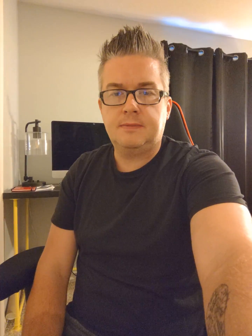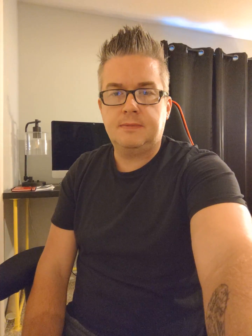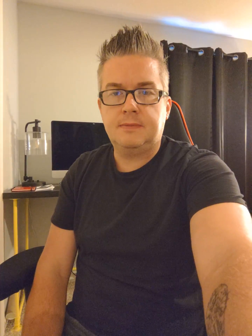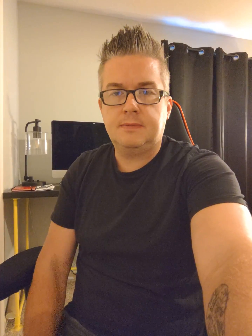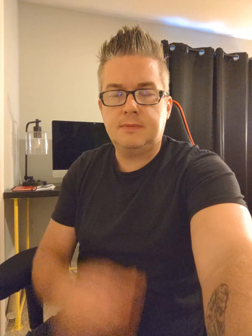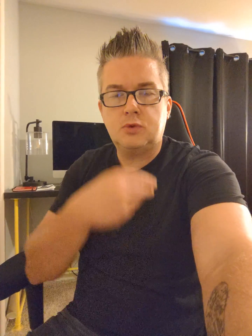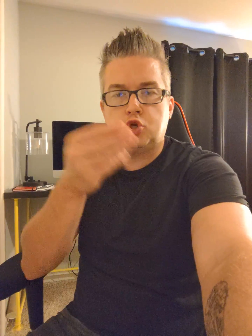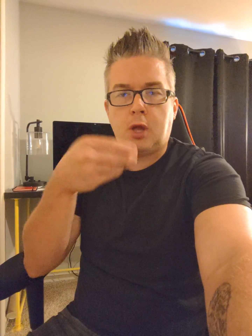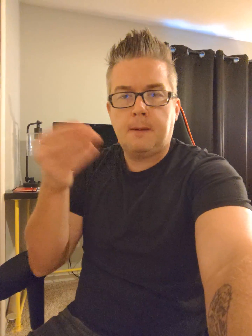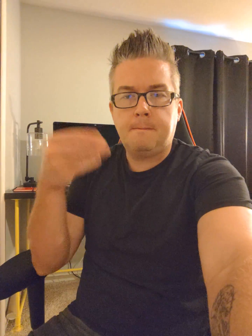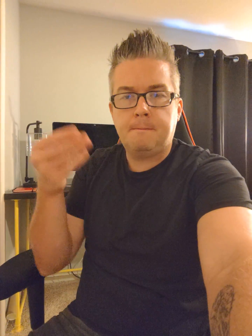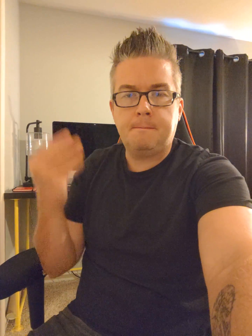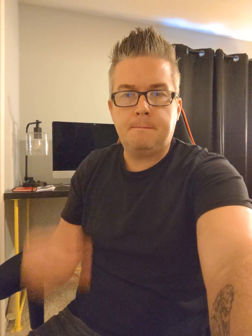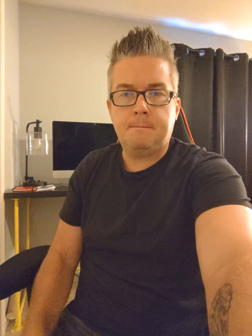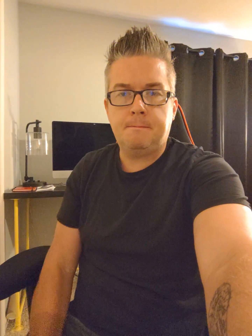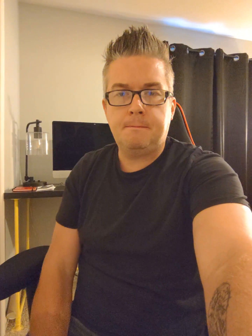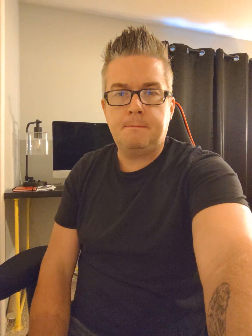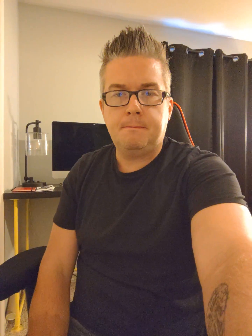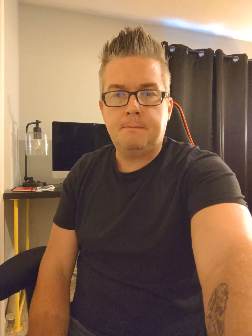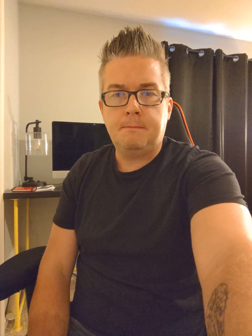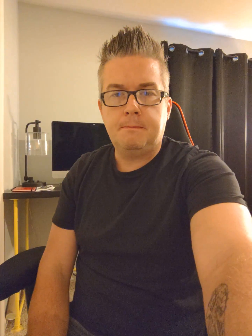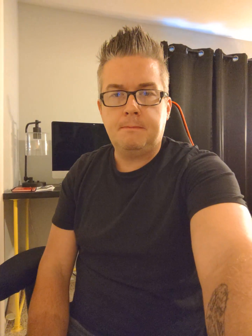shopping